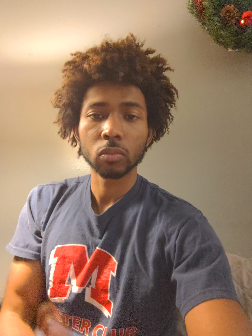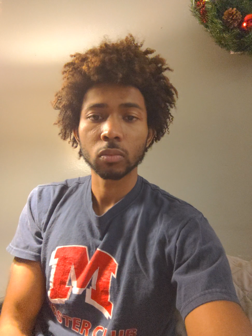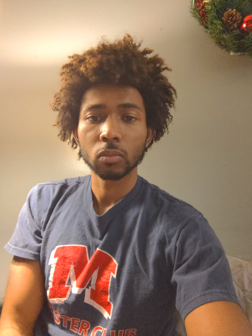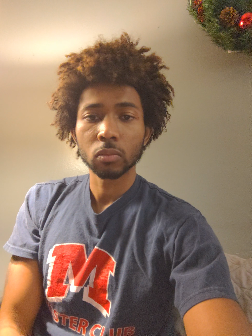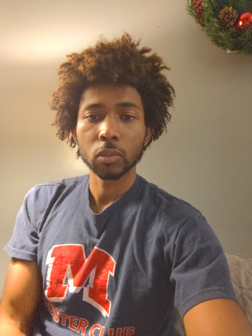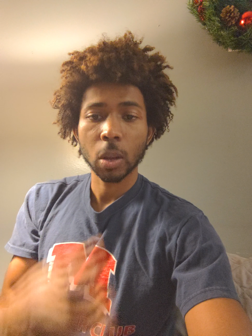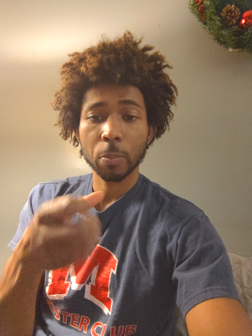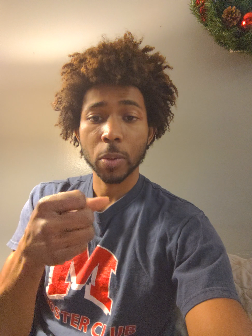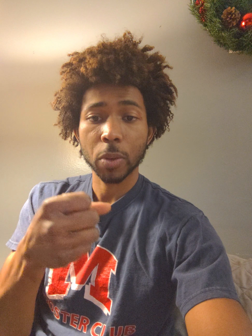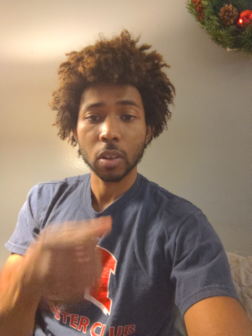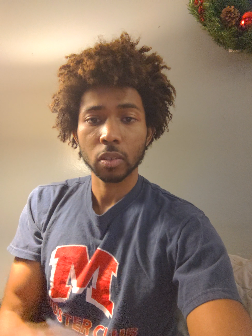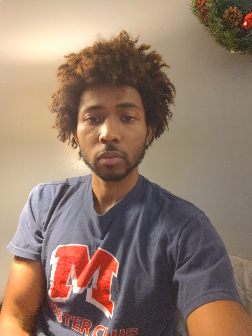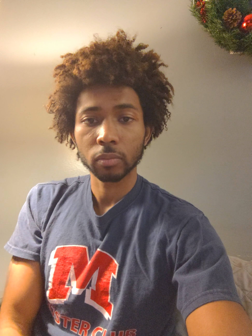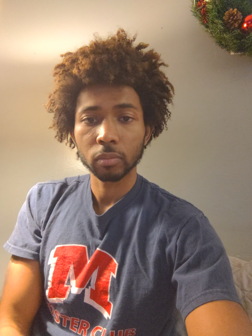milk